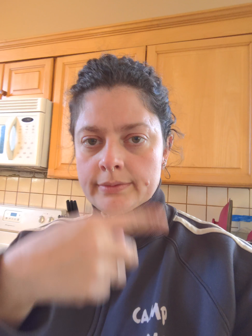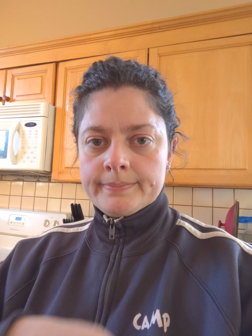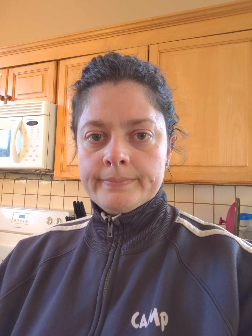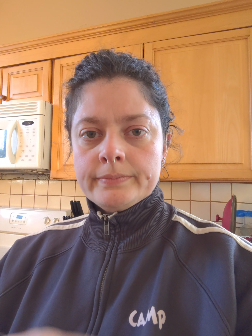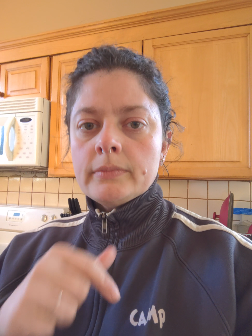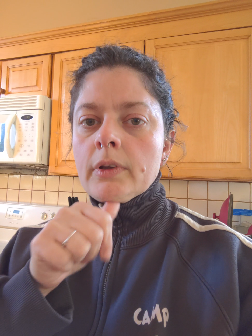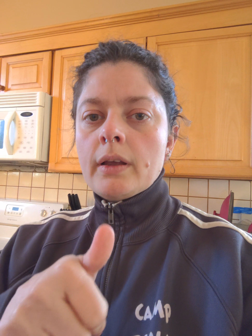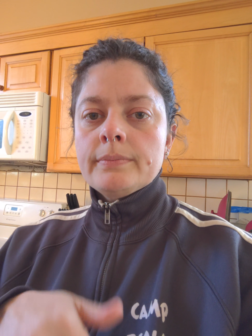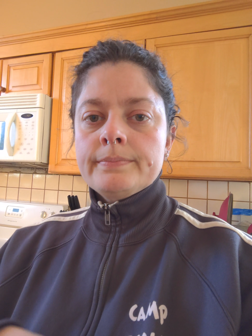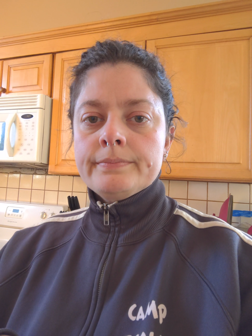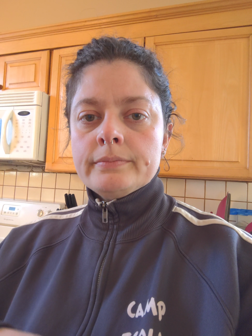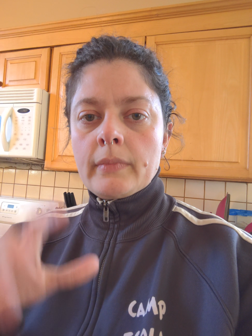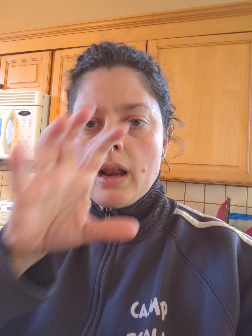not